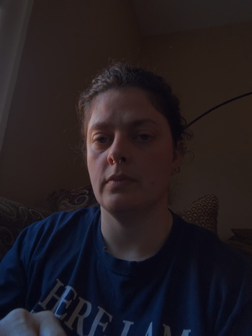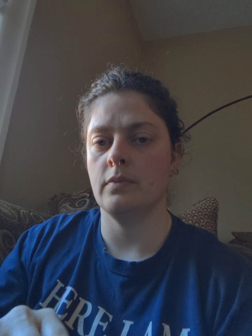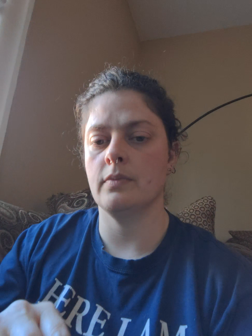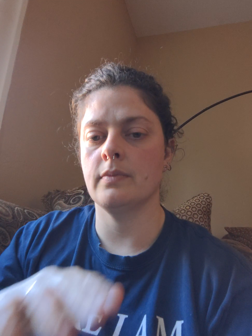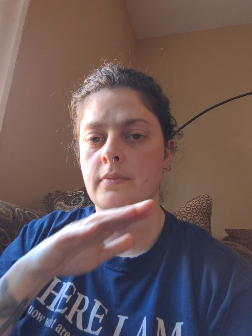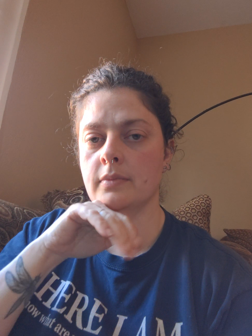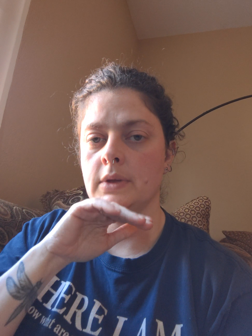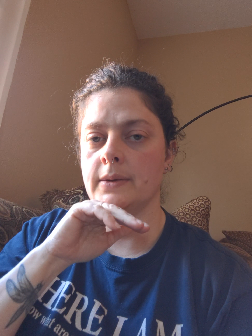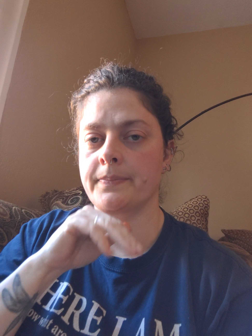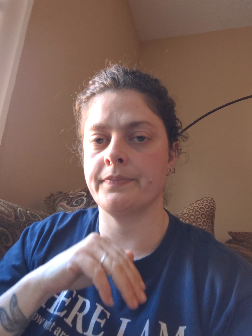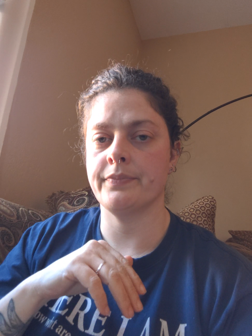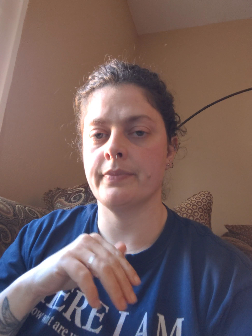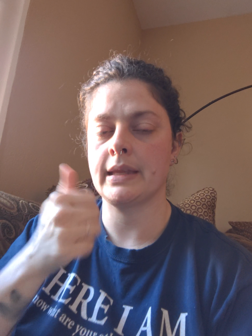pig